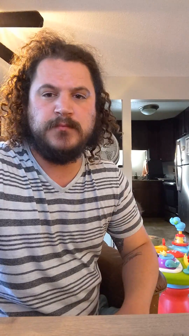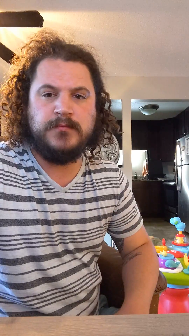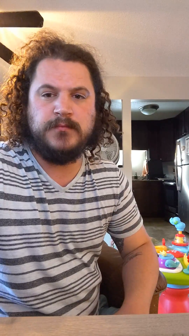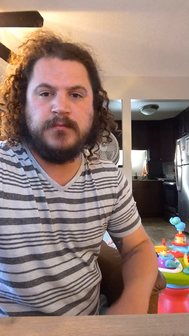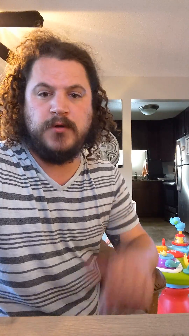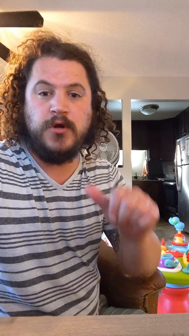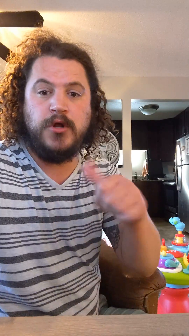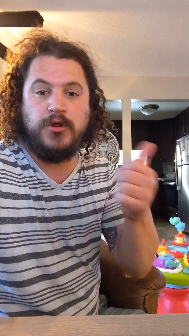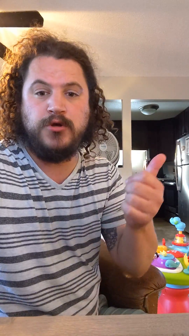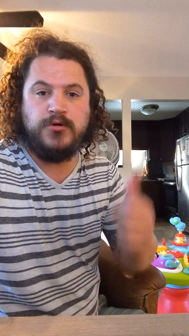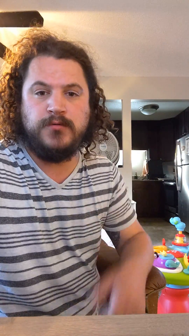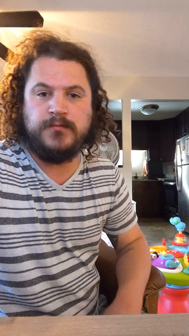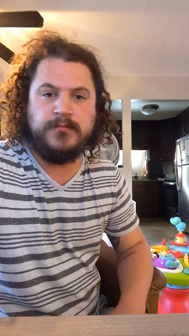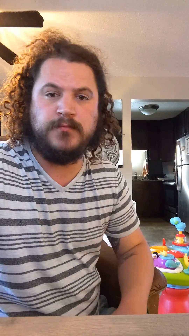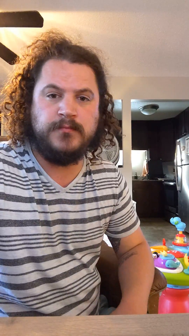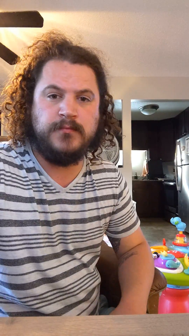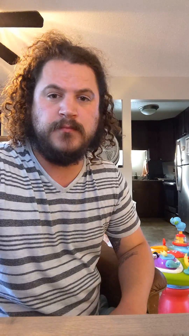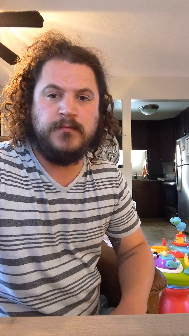other